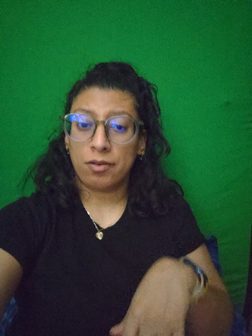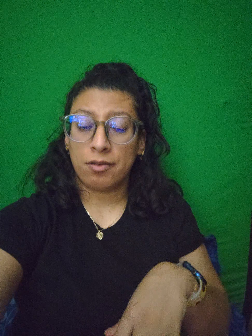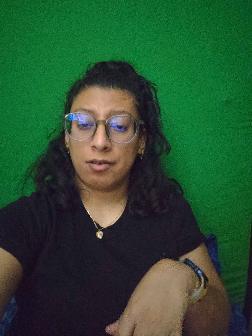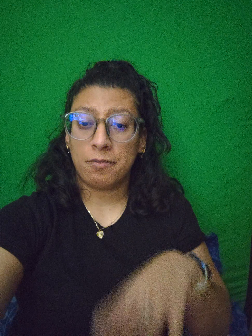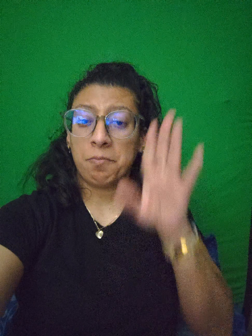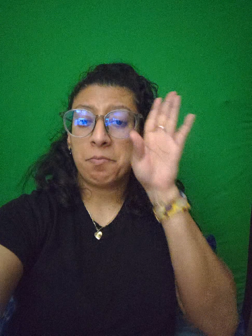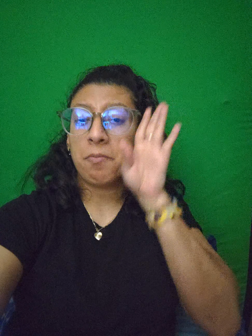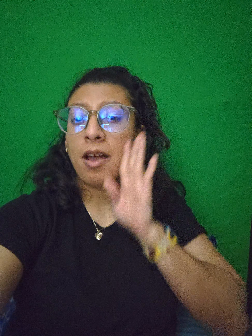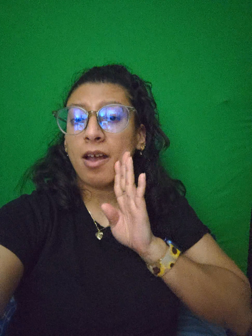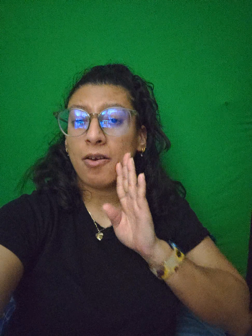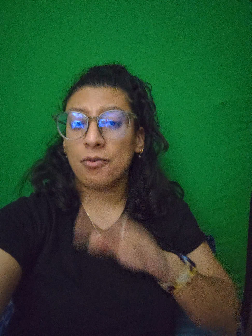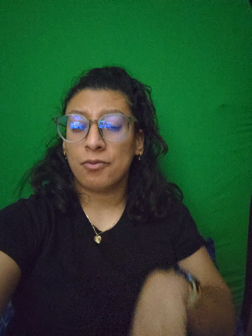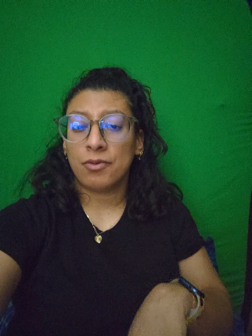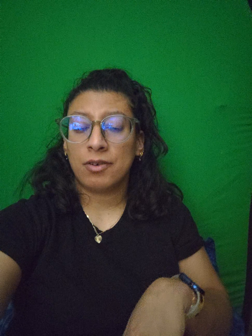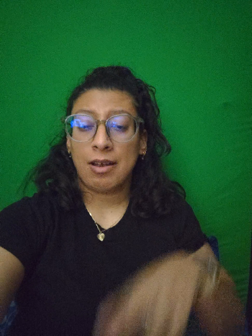brown